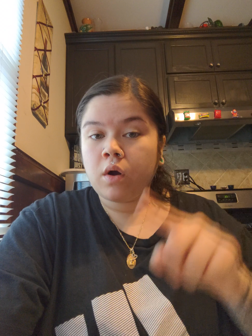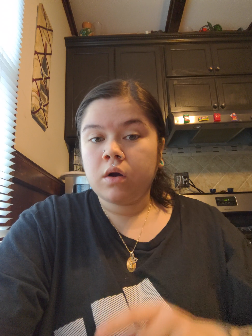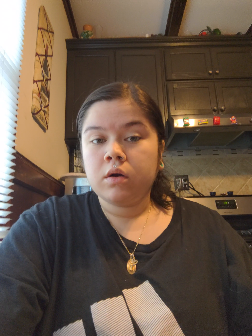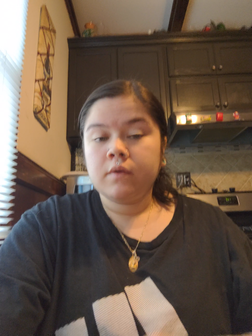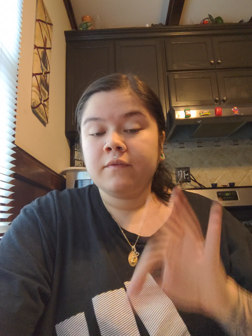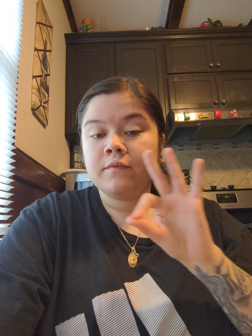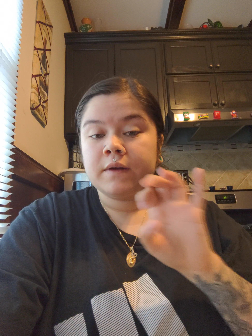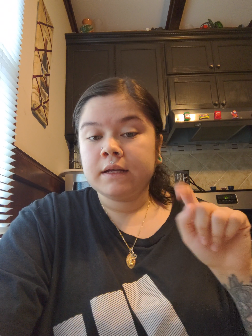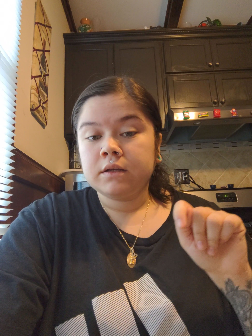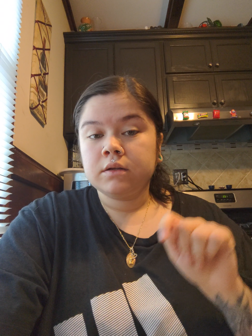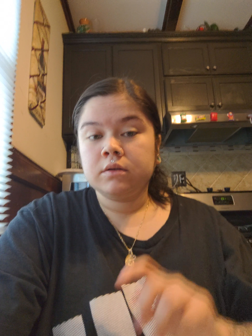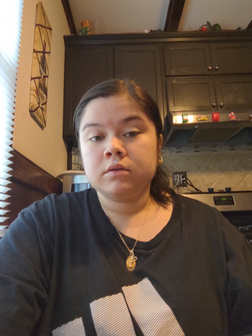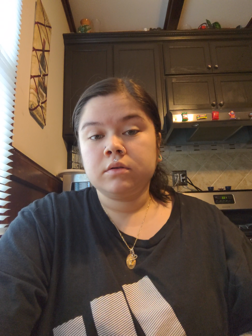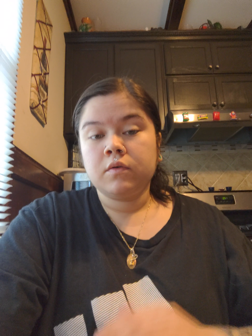feet